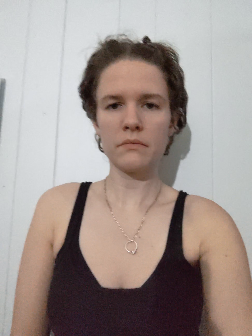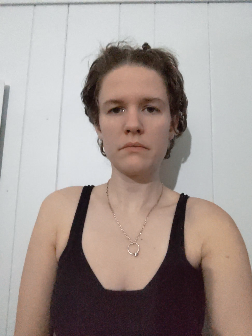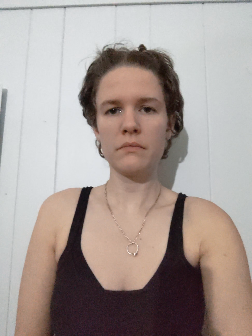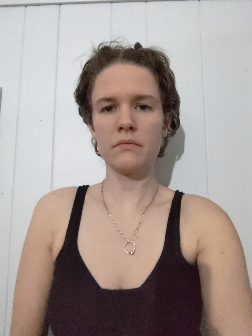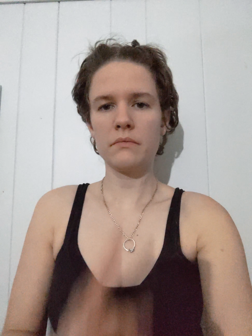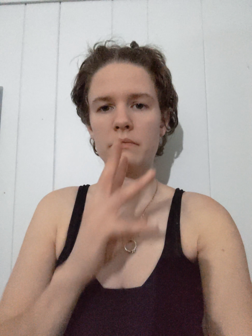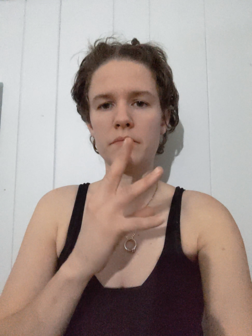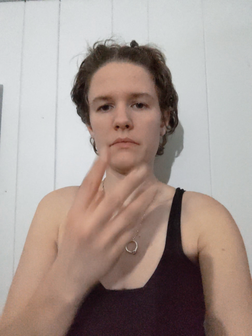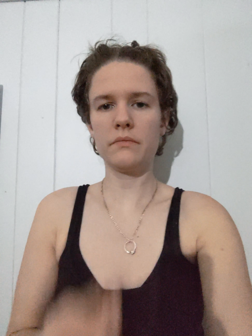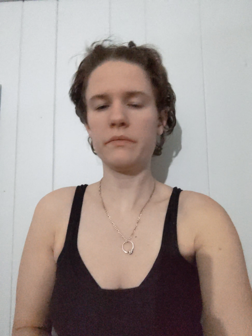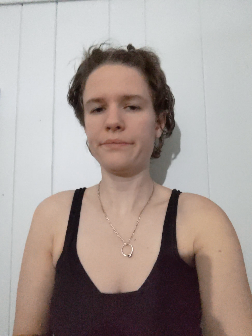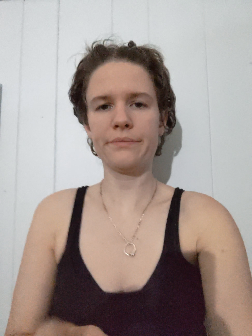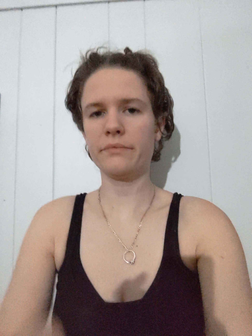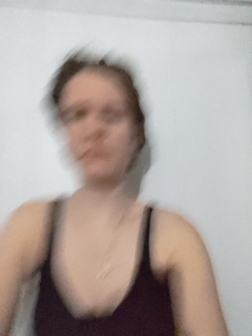wet